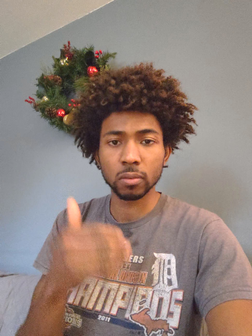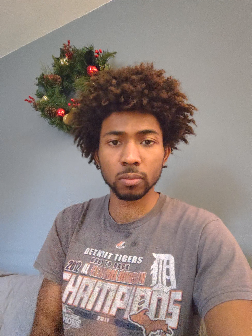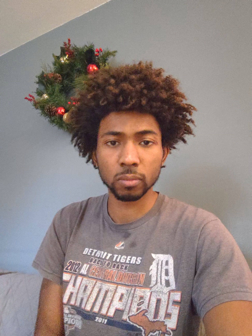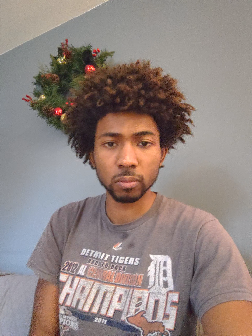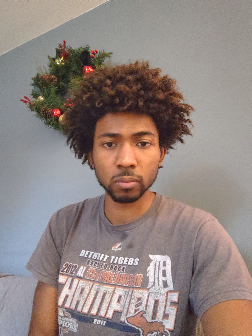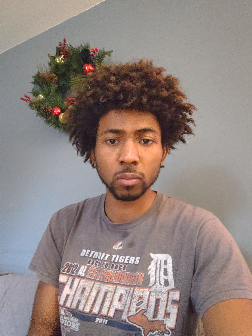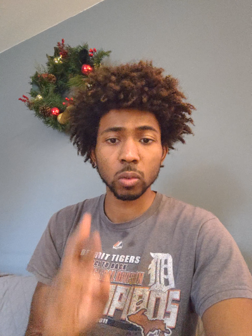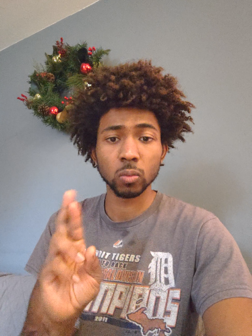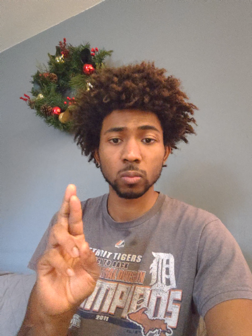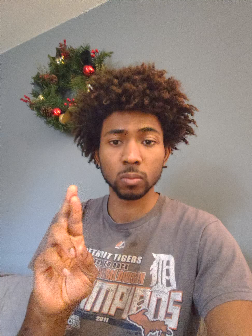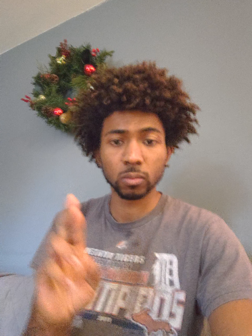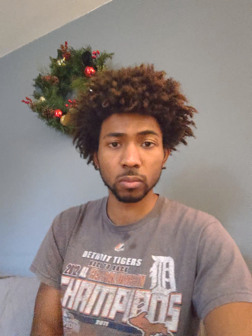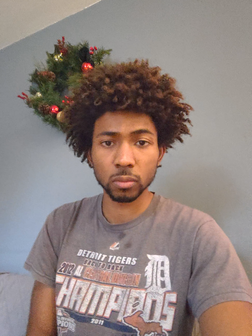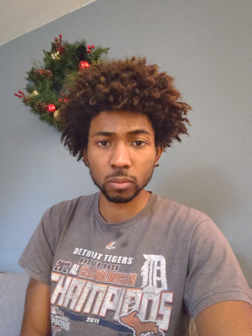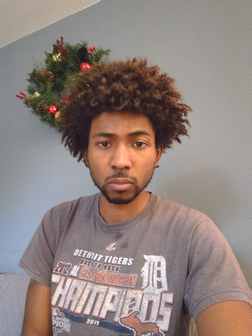refrigerator